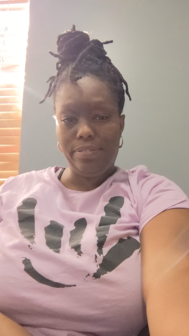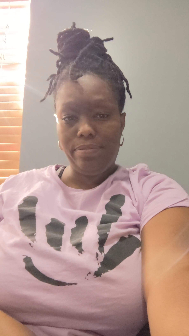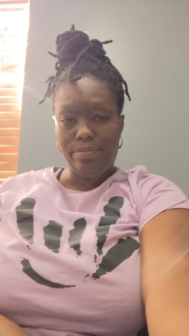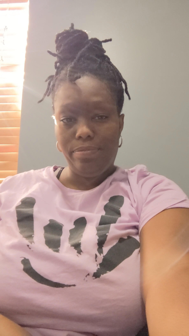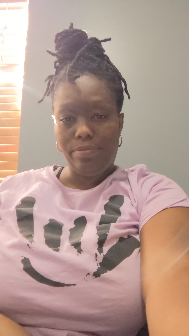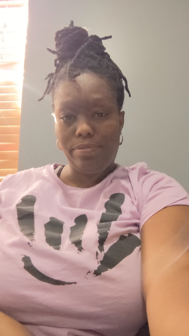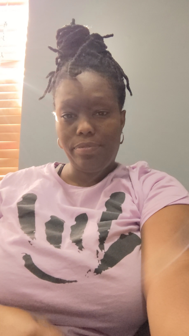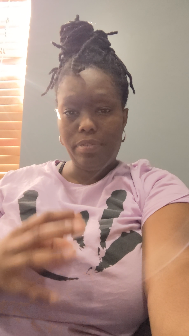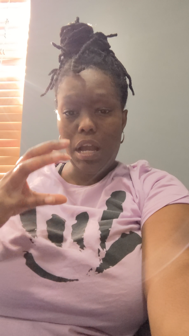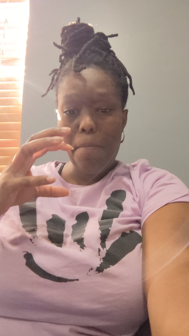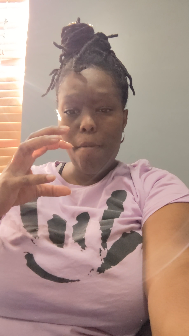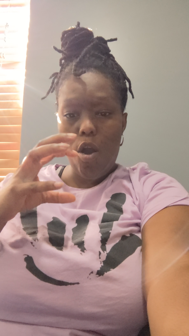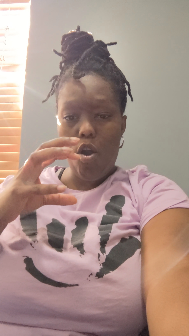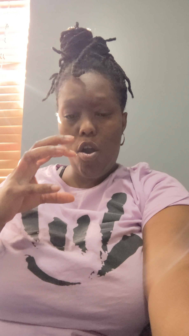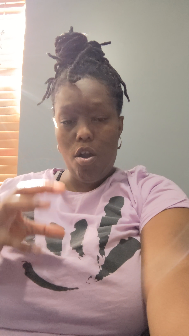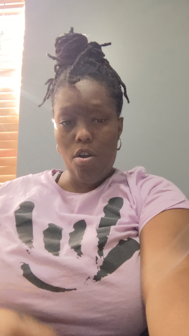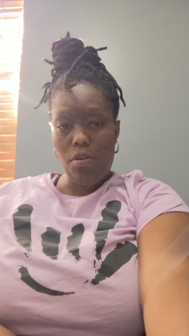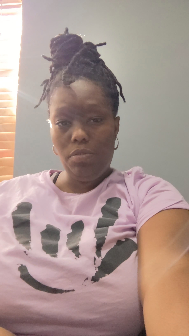ball